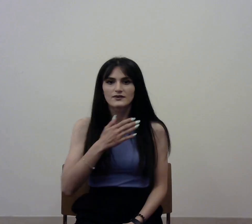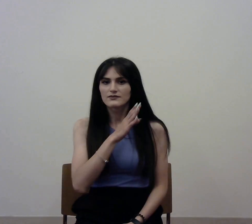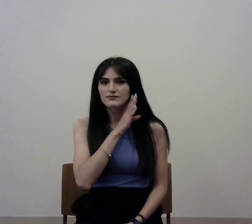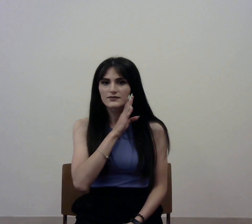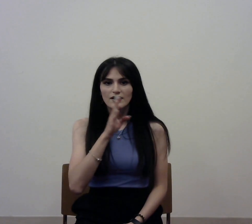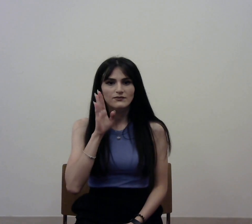ana